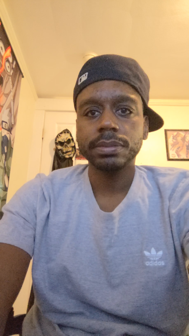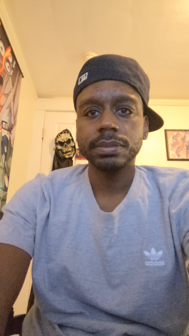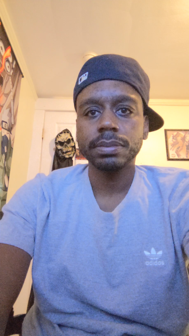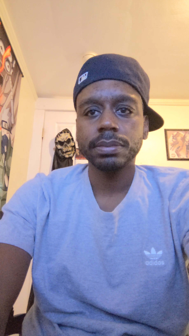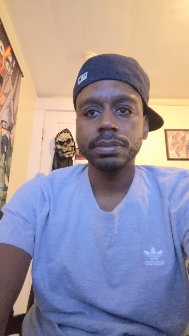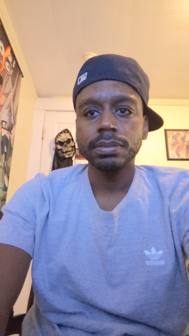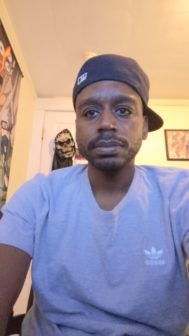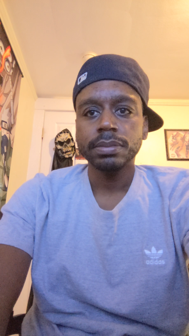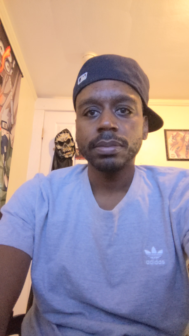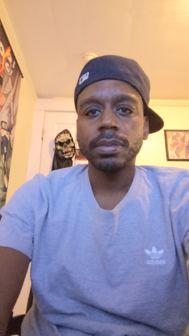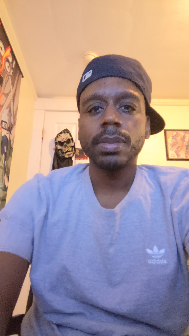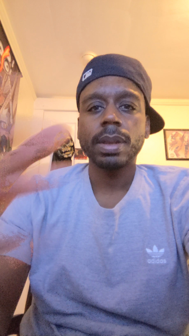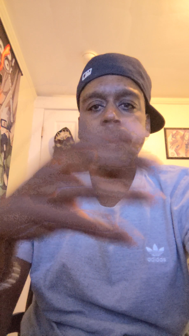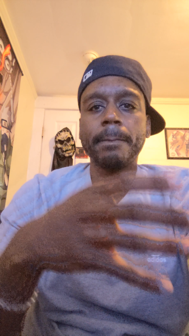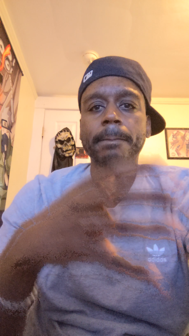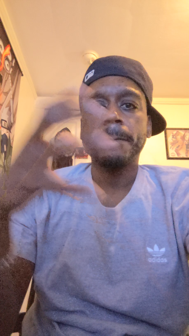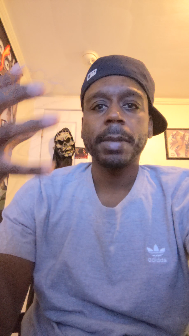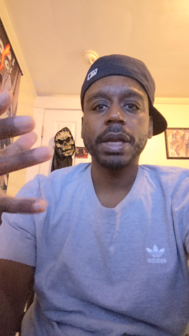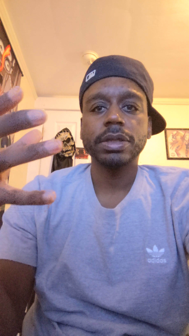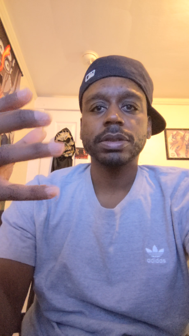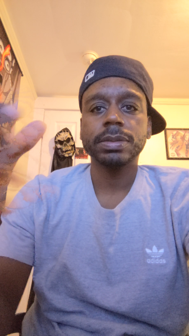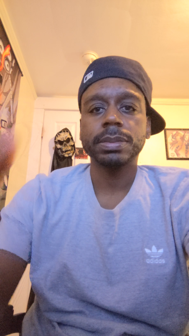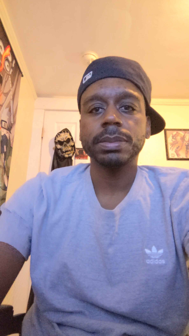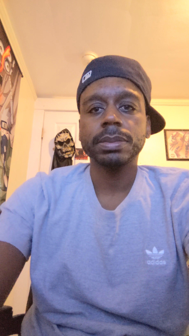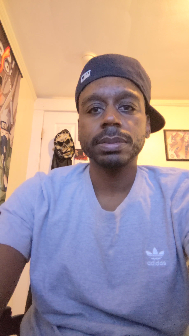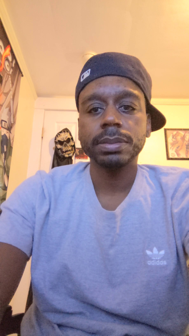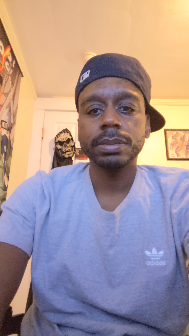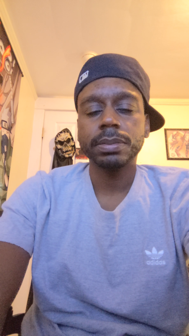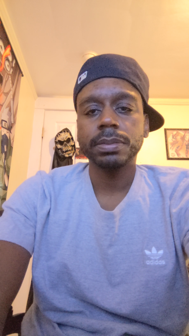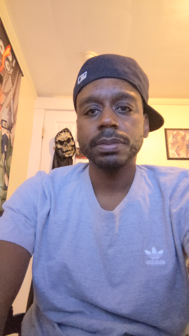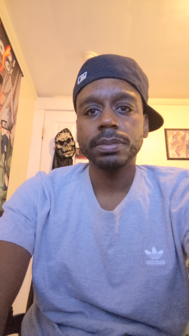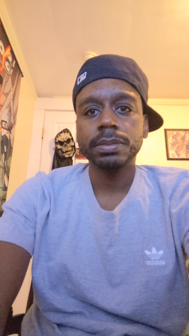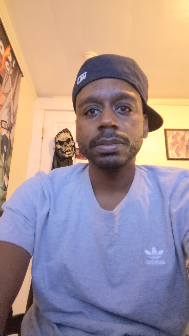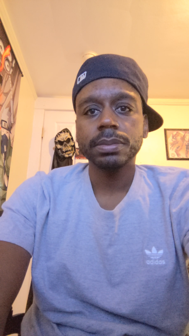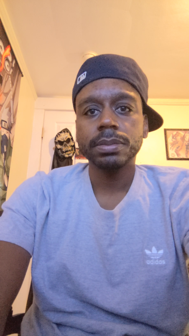much